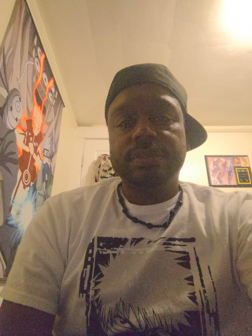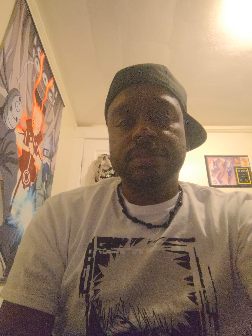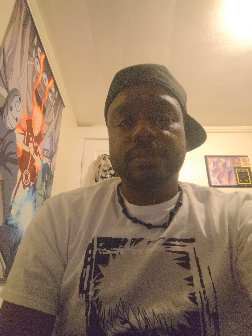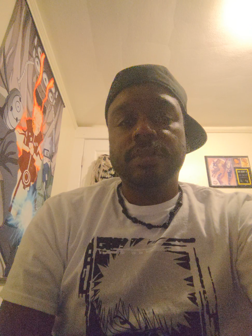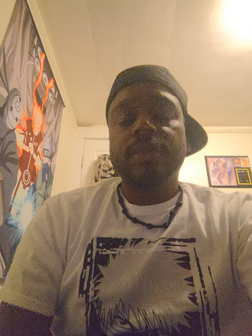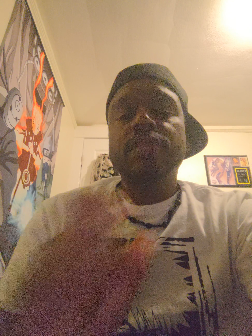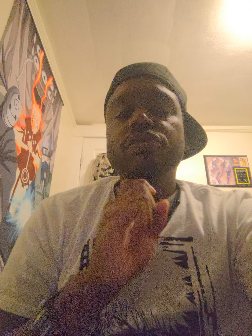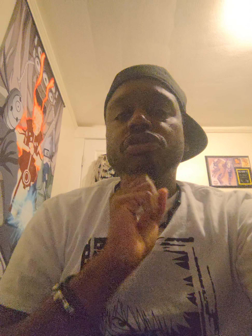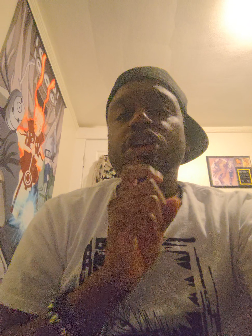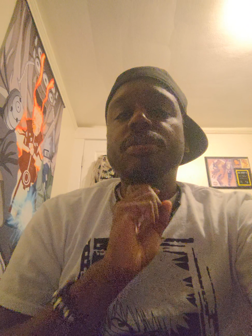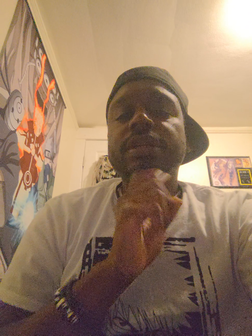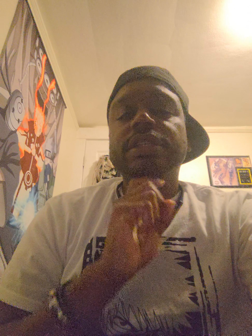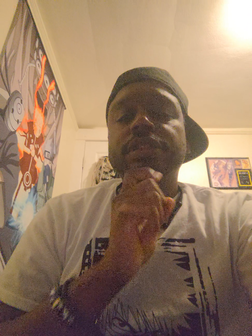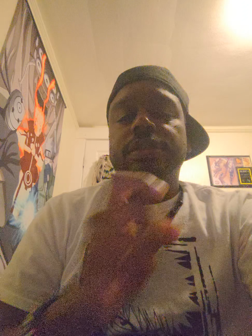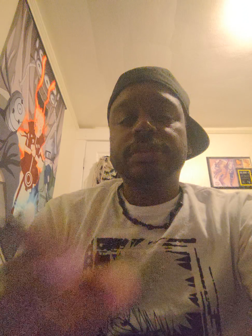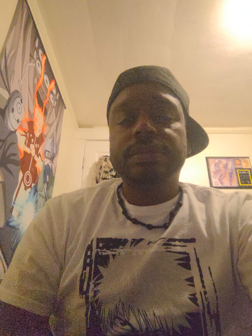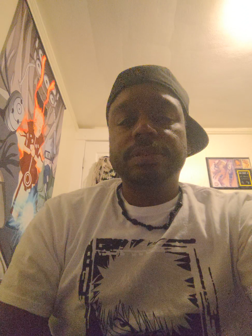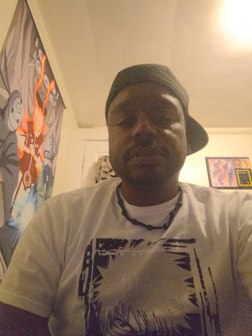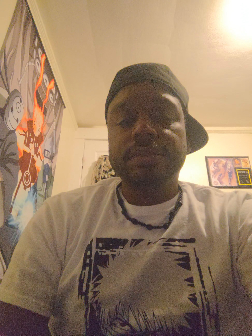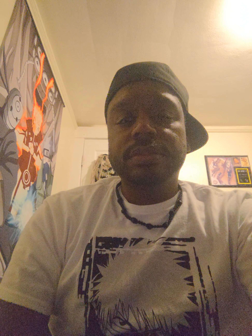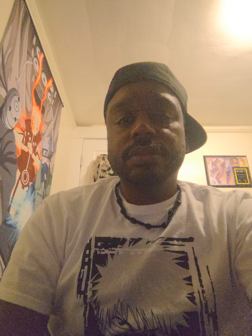garbage